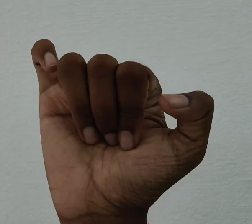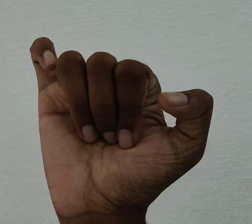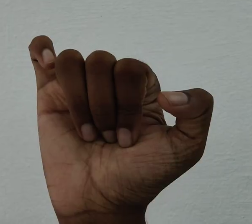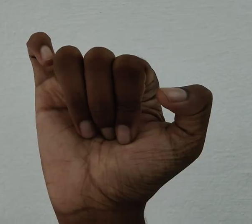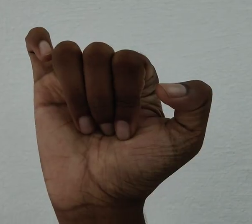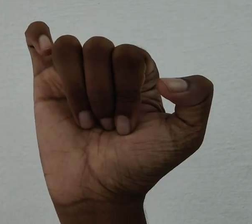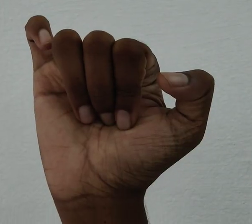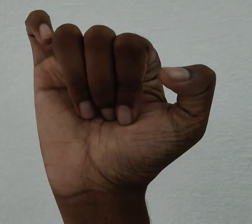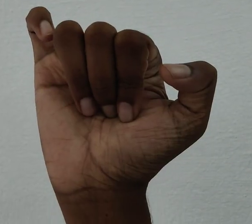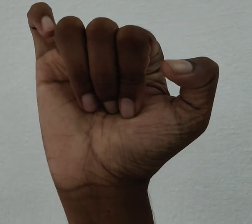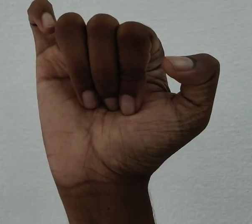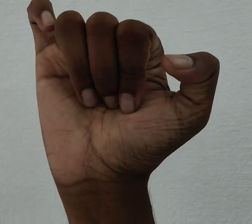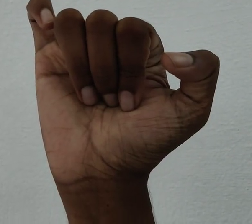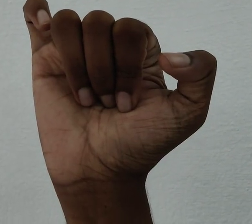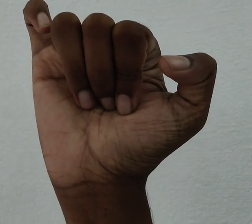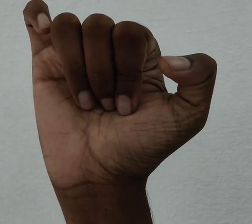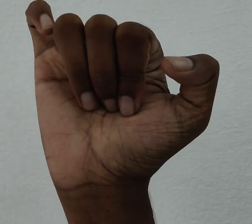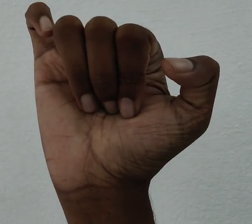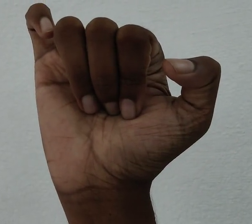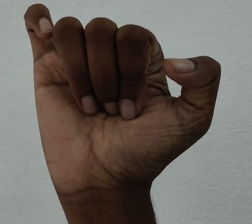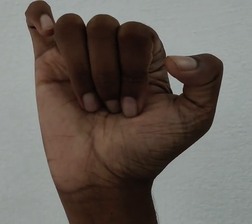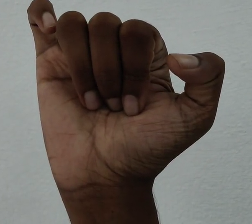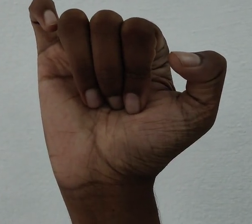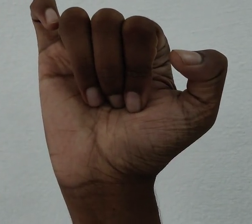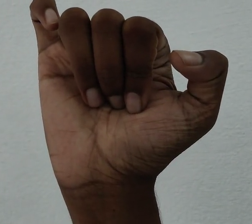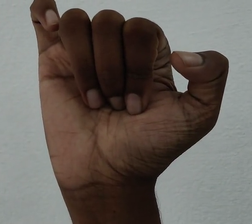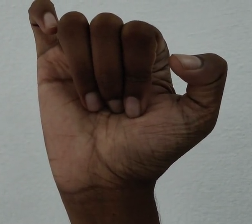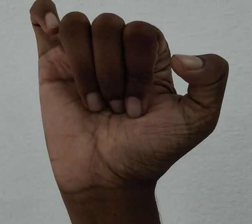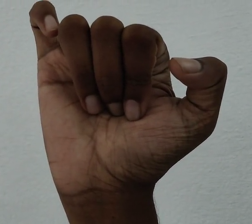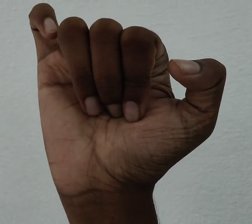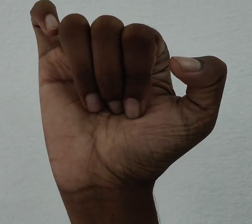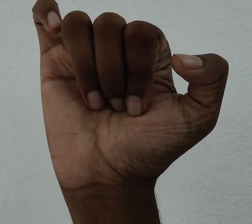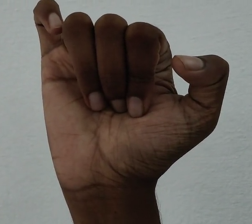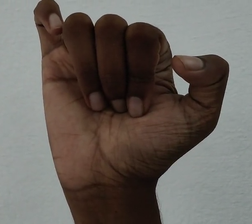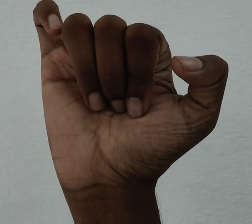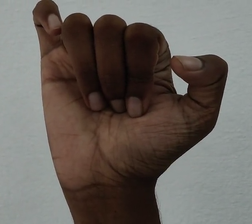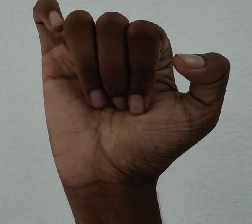ഋ